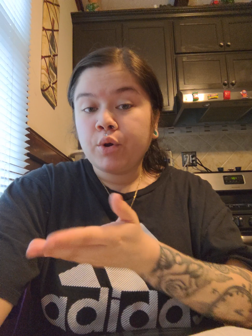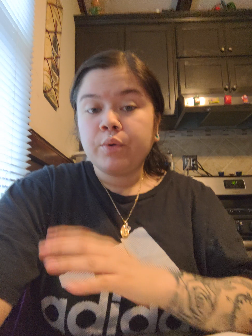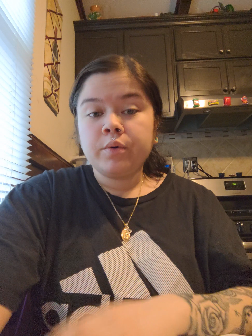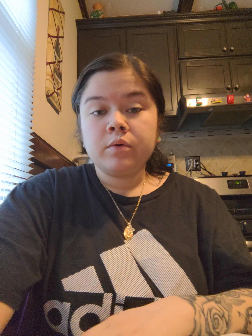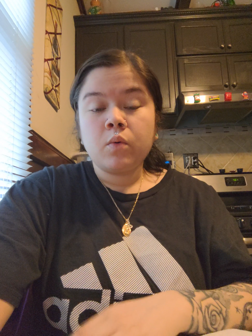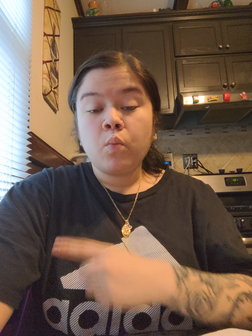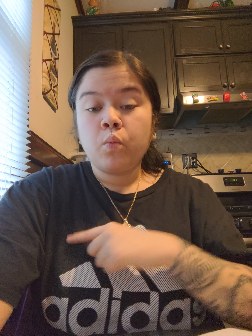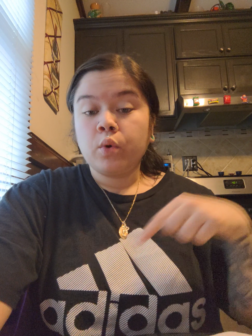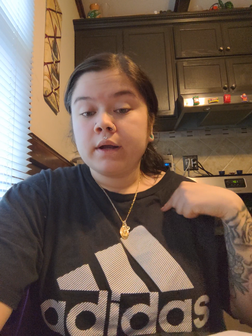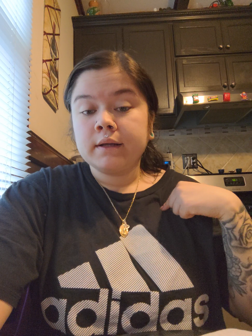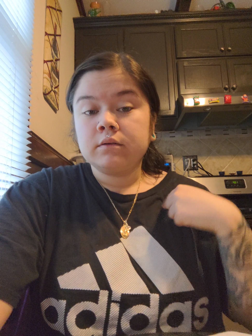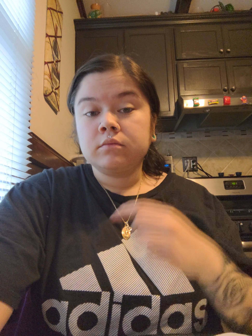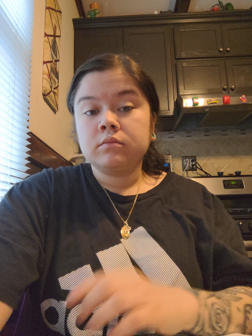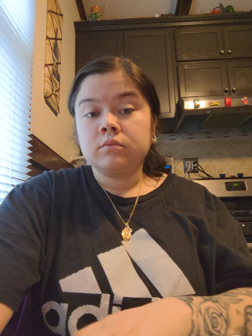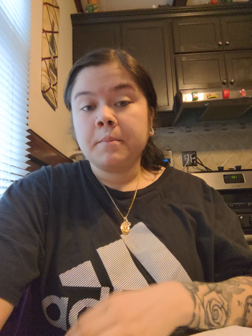we